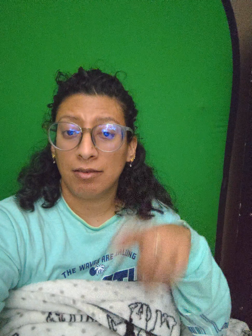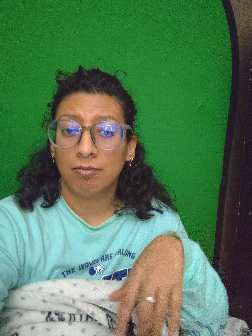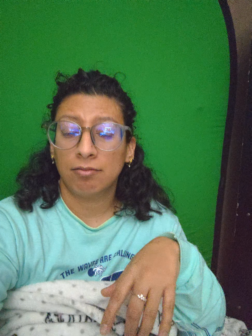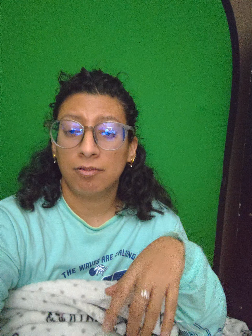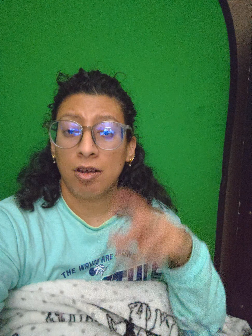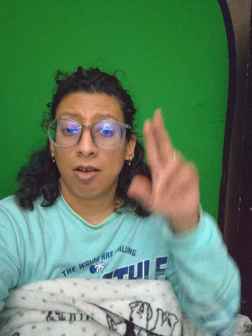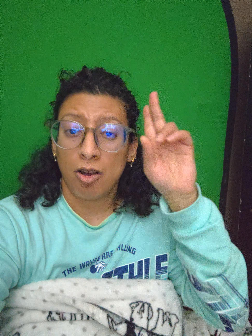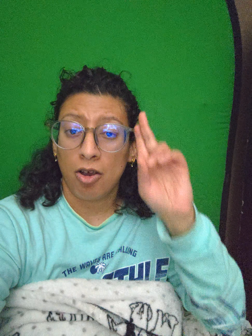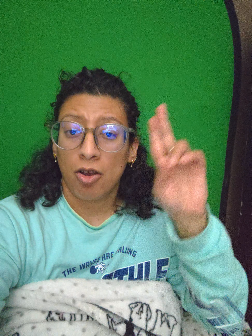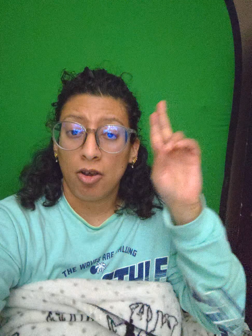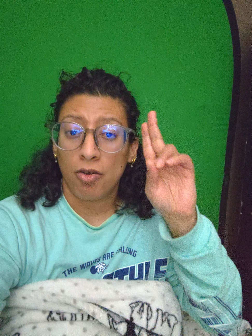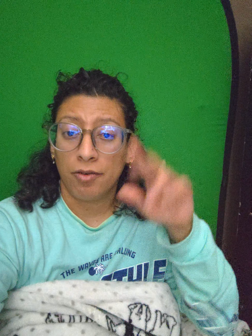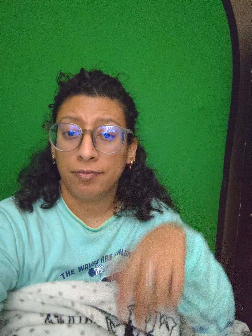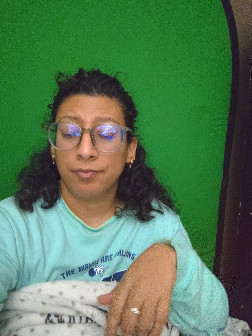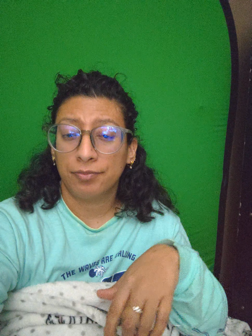uncle